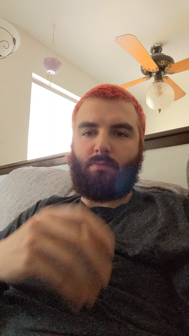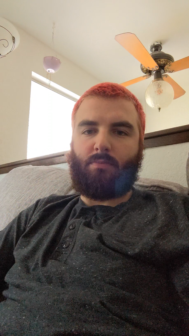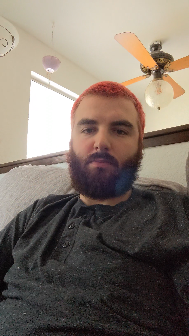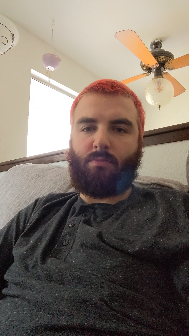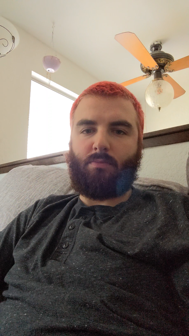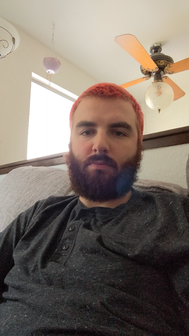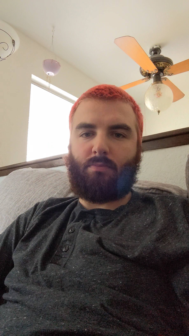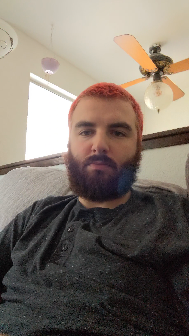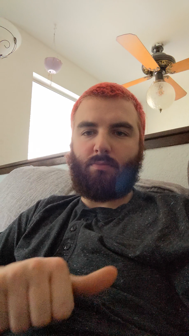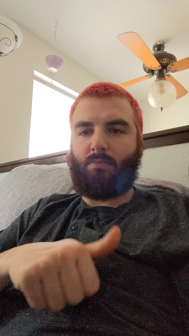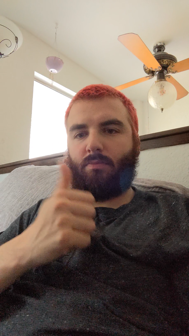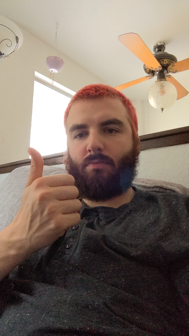other